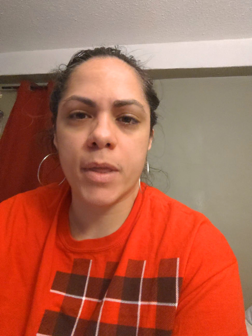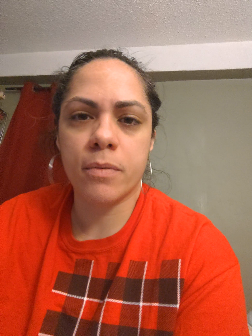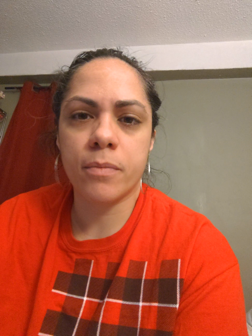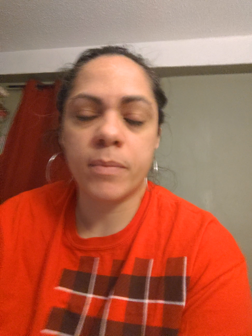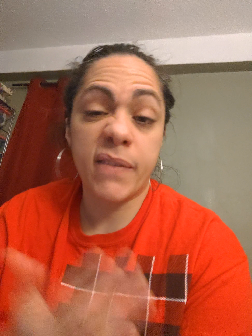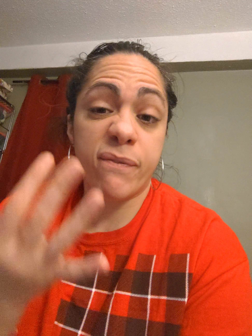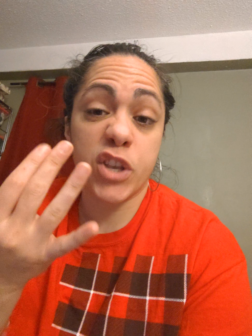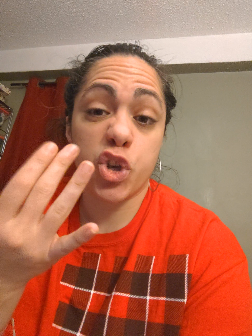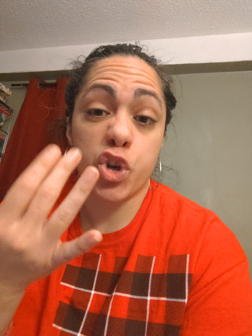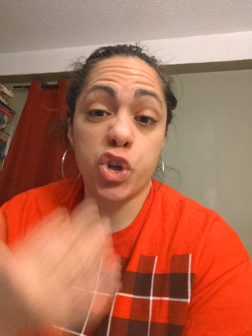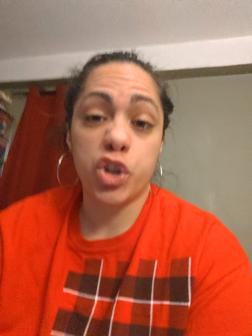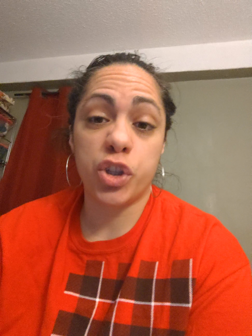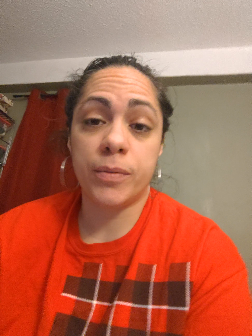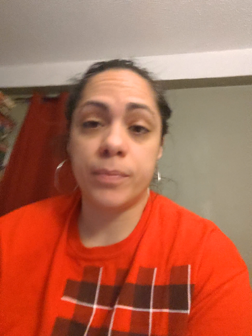finger